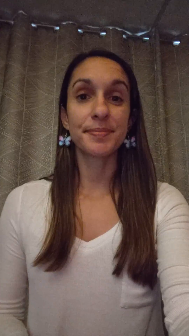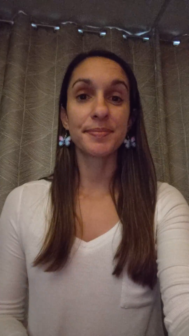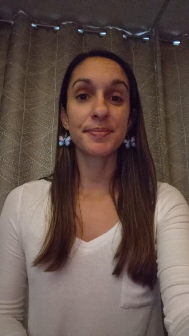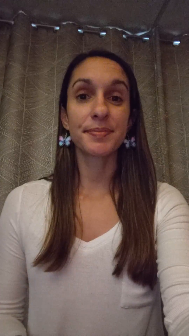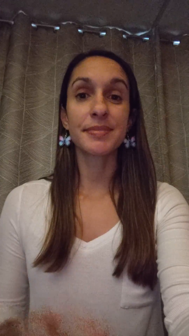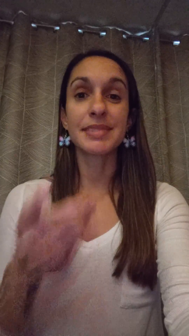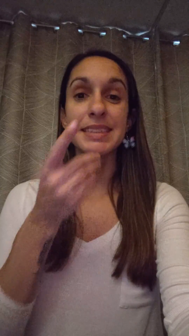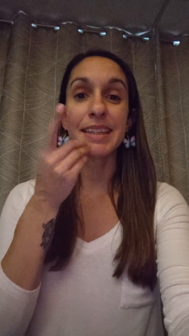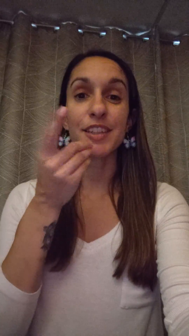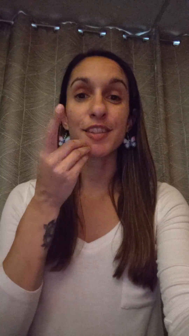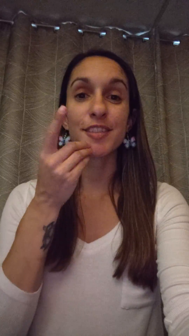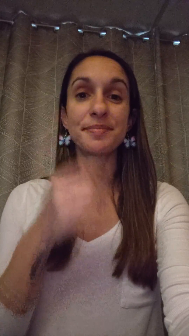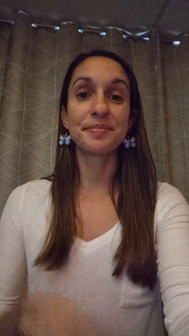dinner